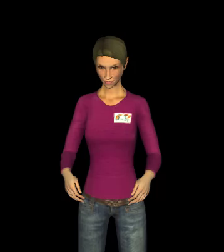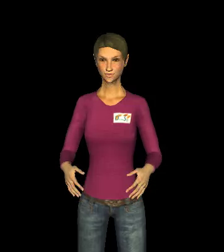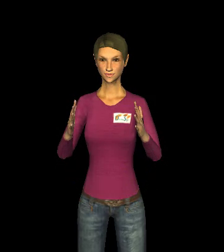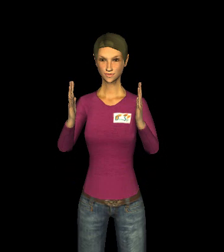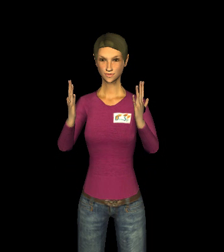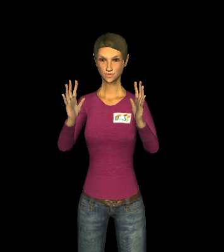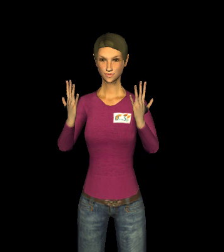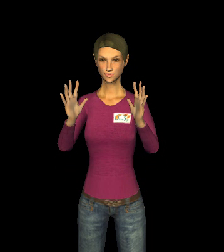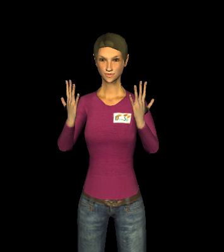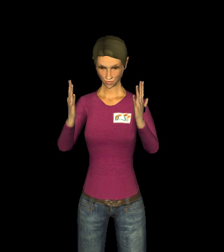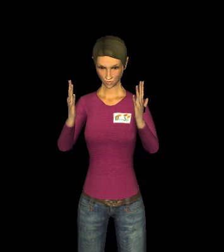أحسنت